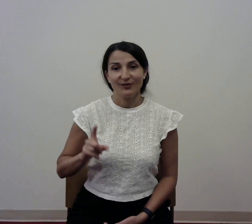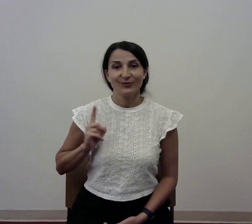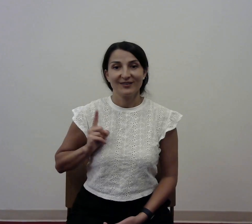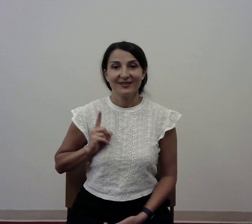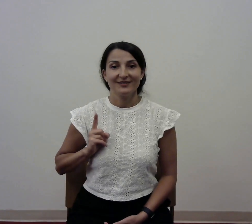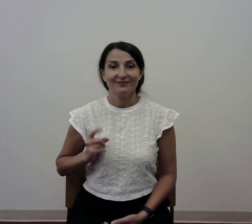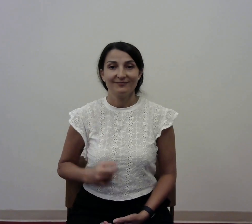gözəl